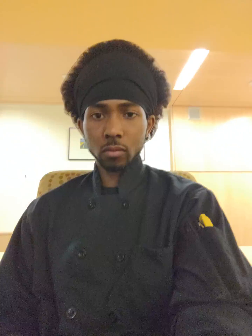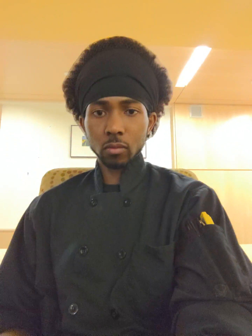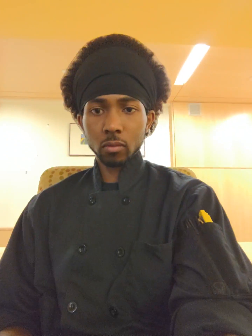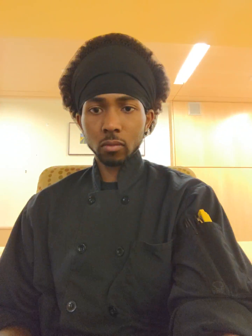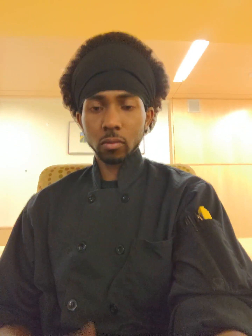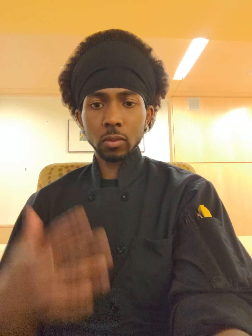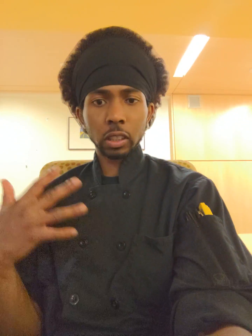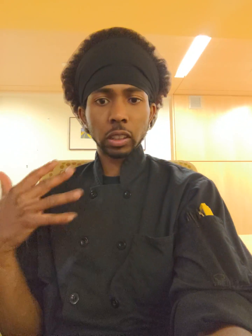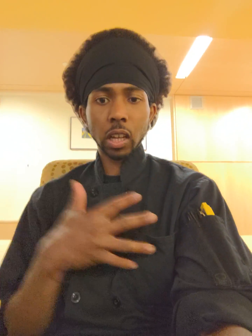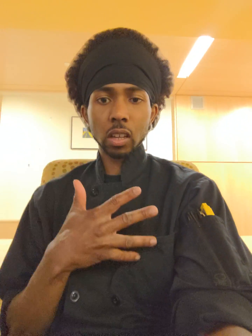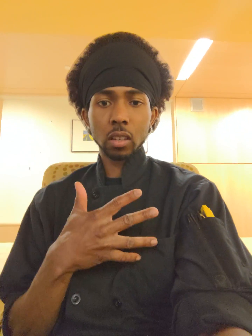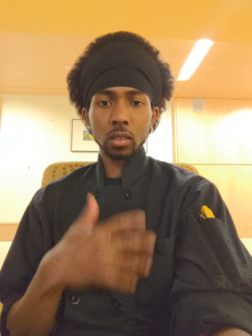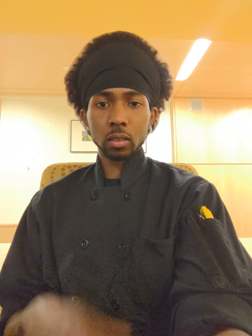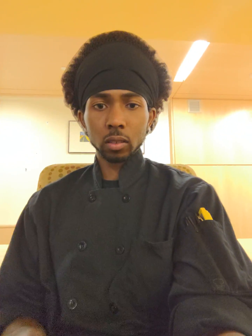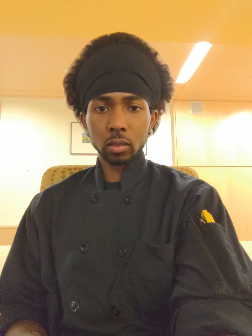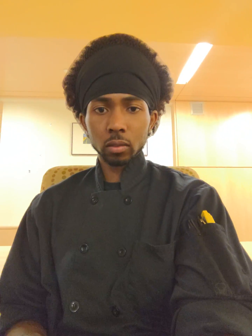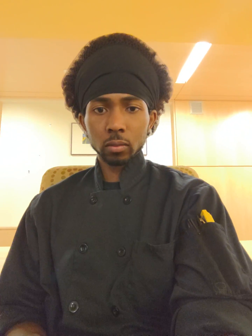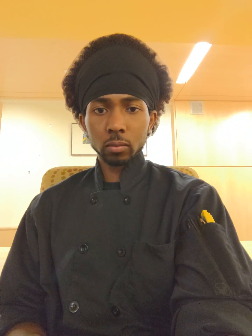scared